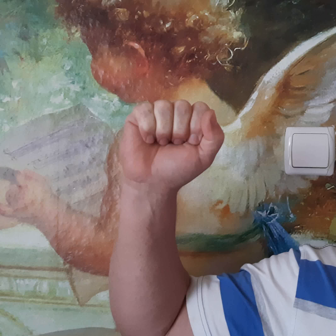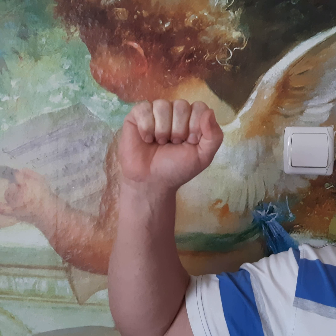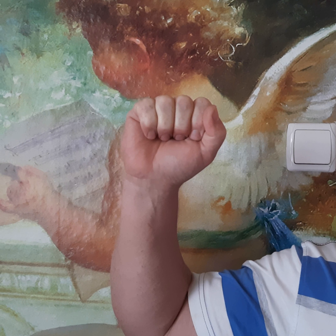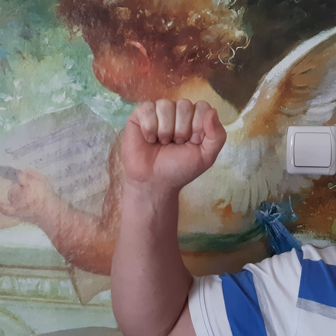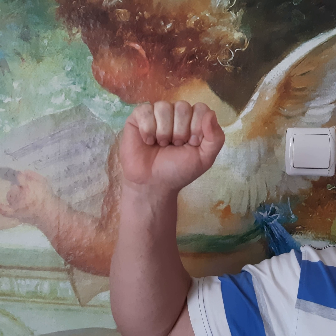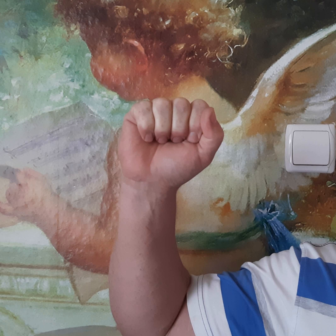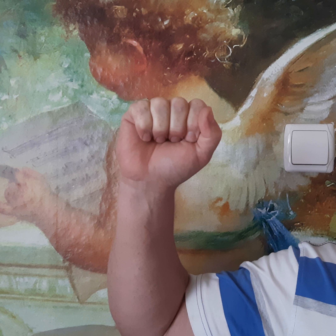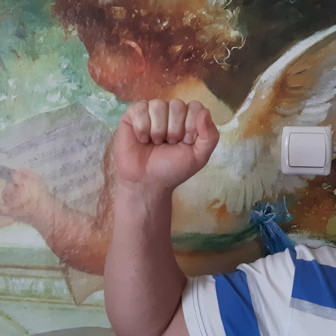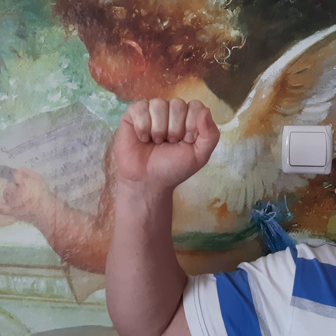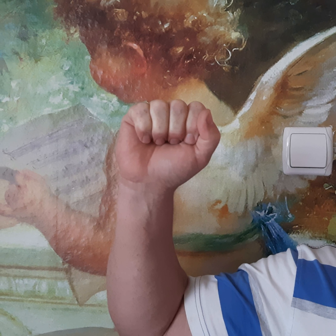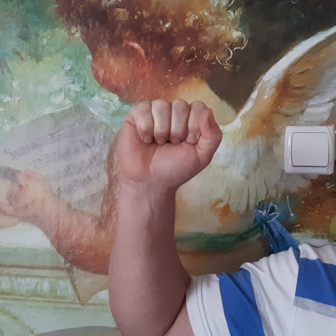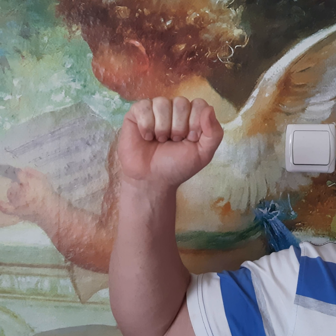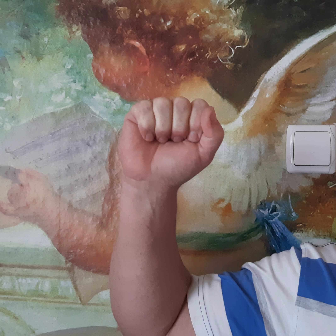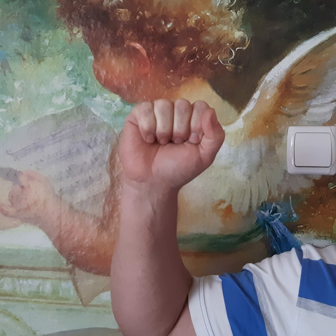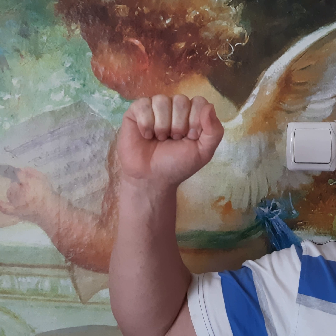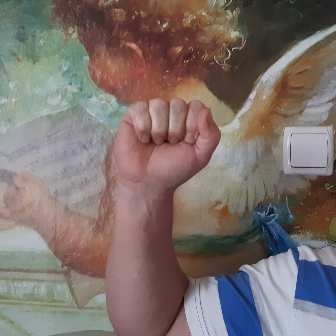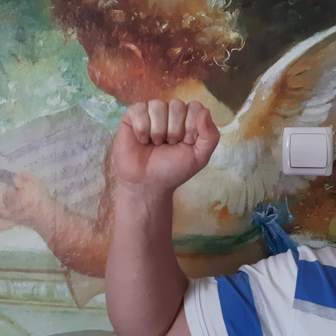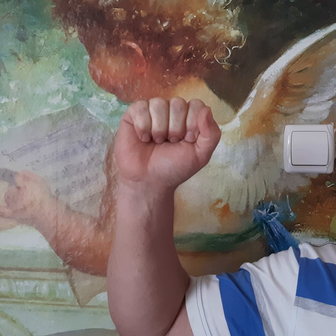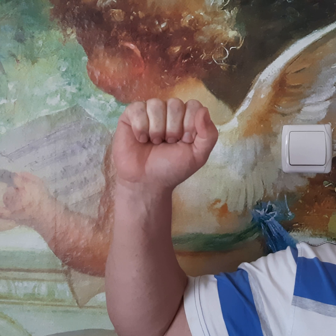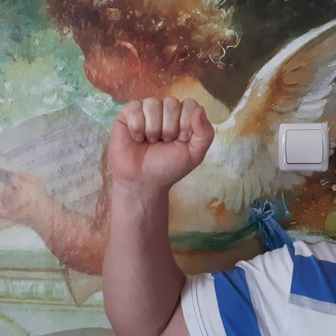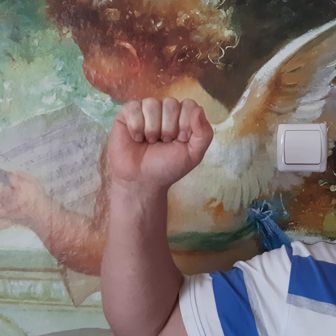А